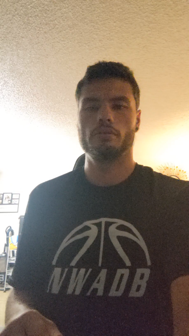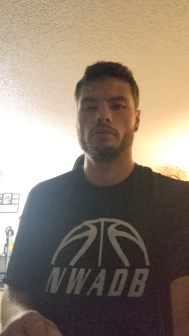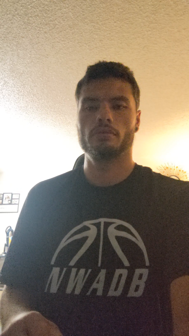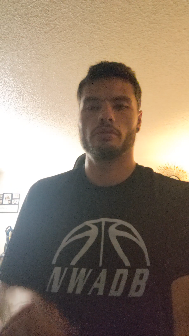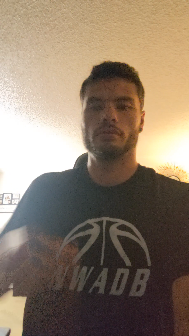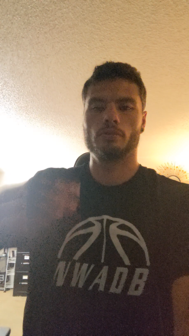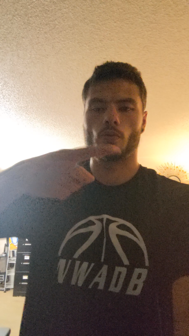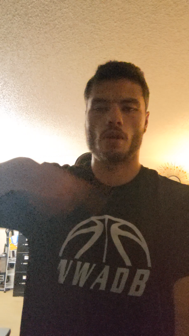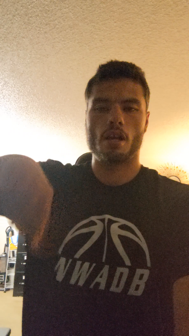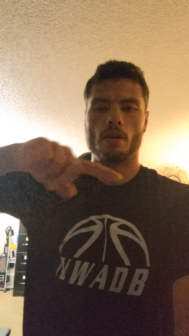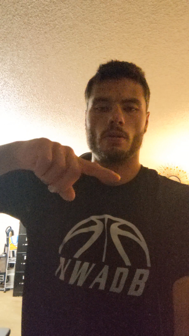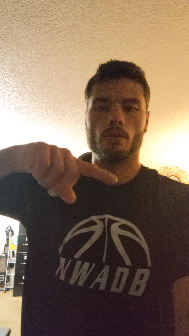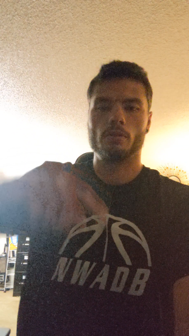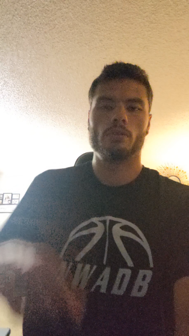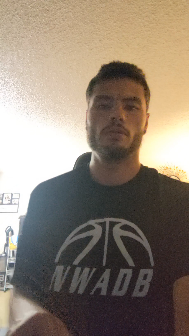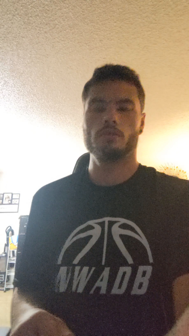around